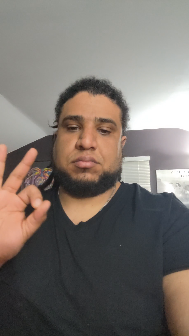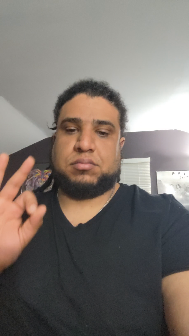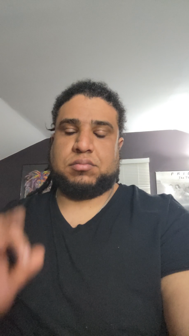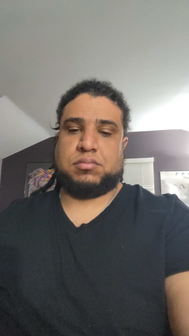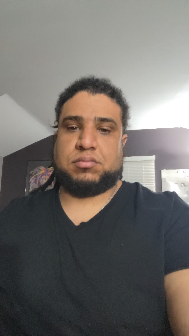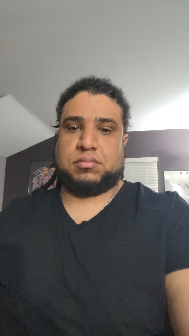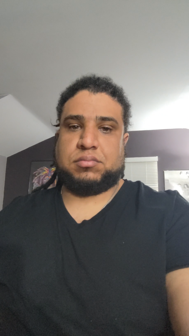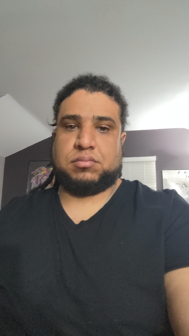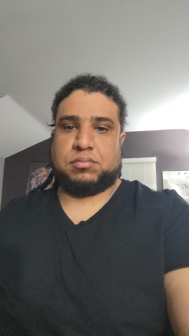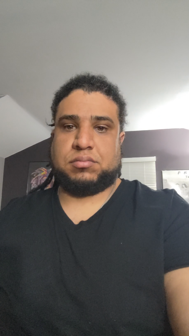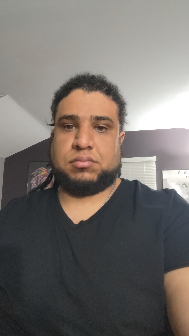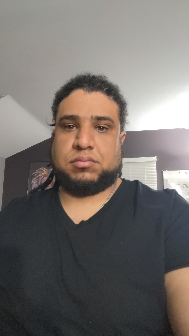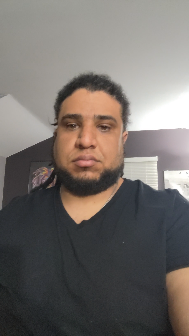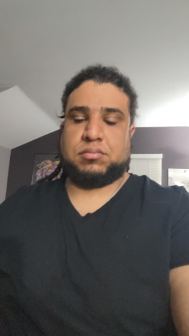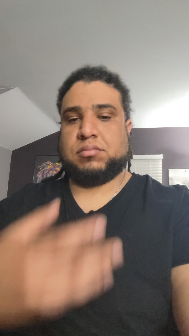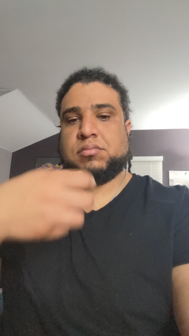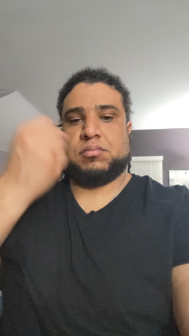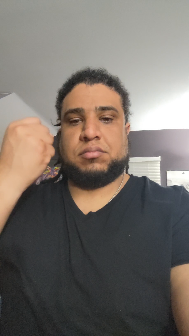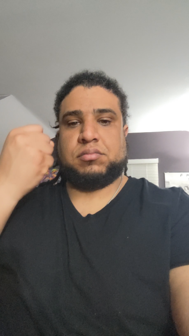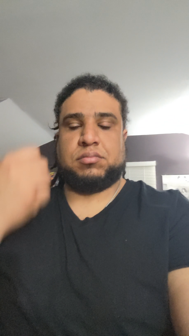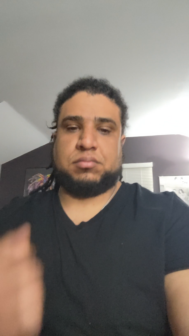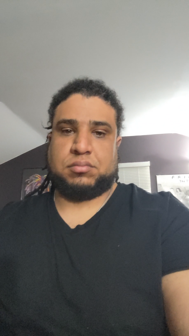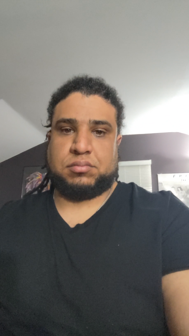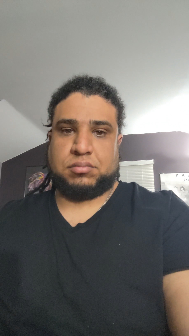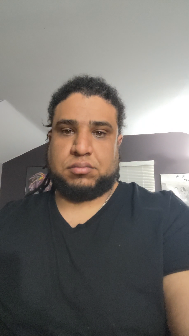pull